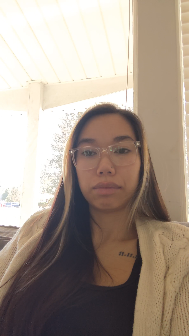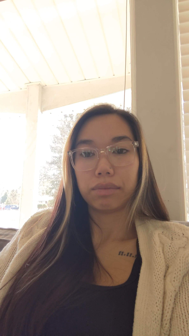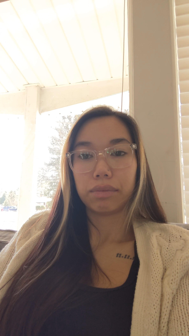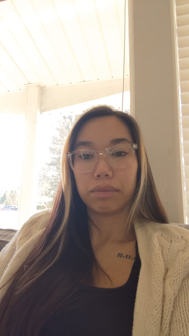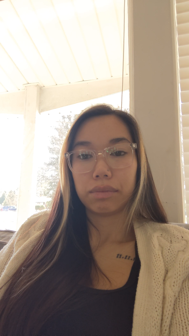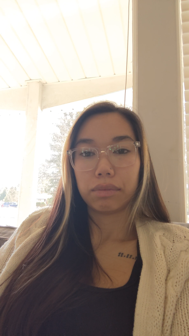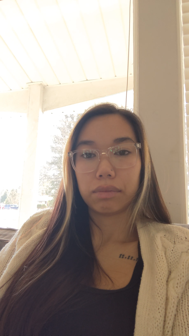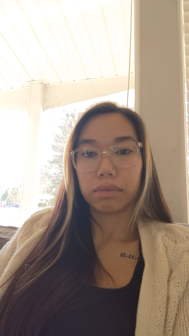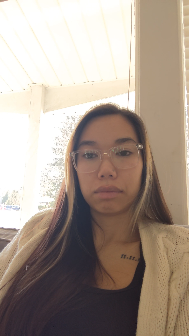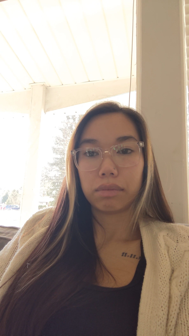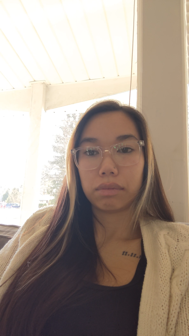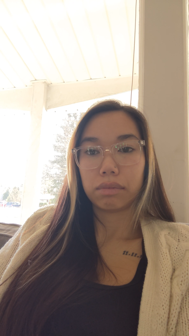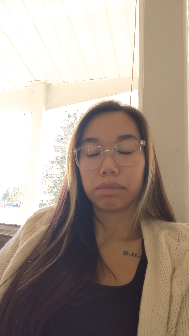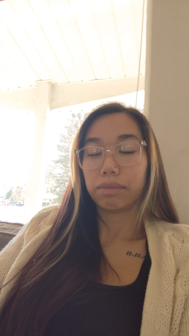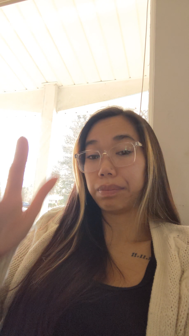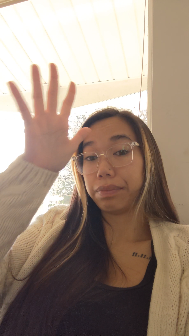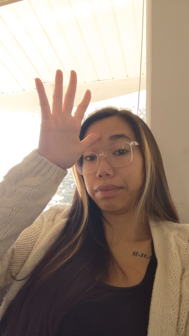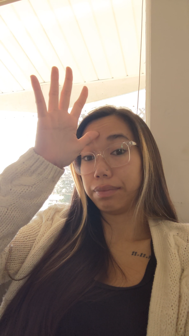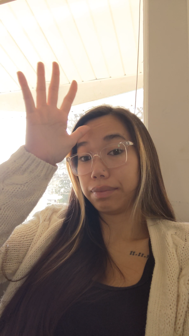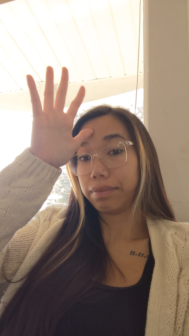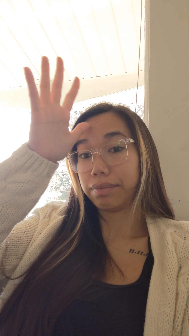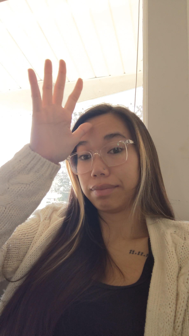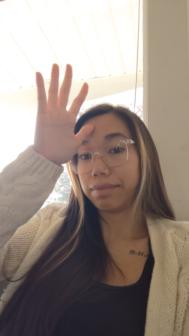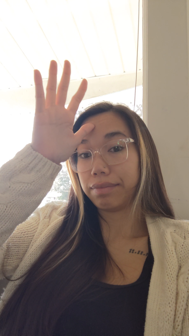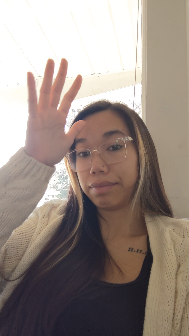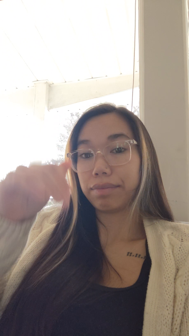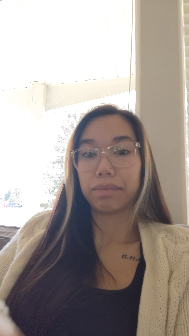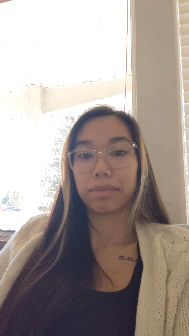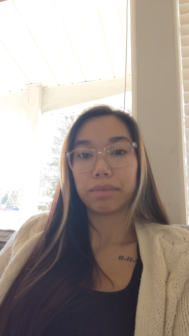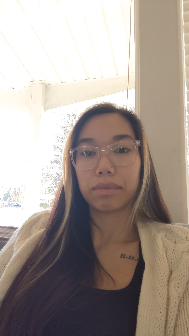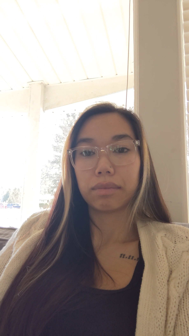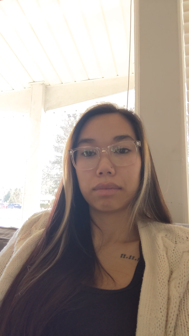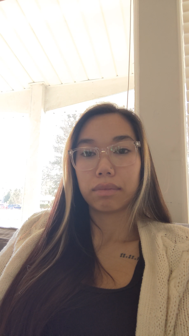daddy